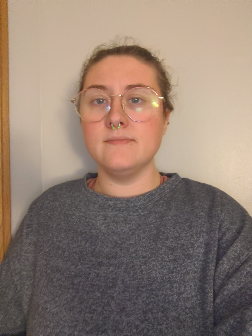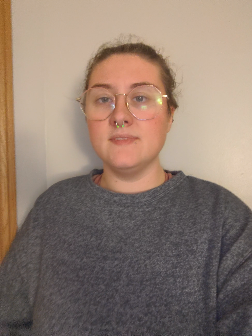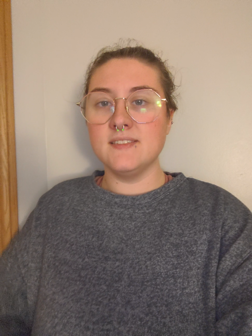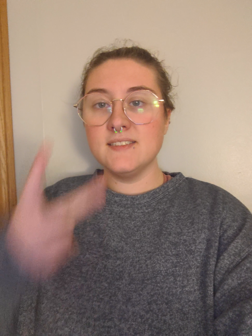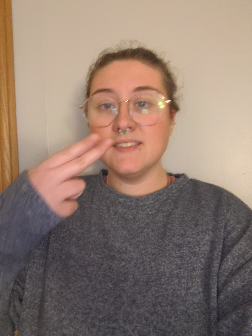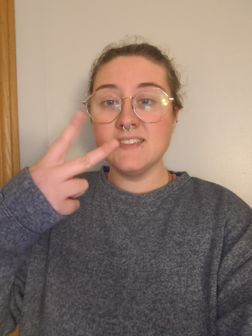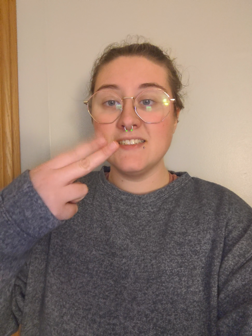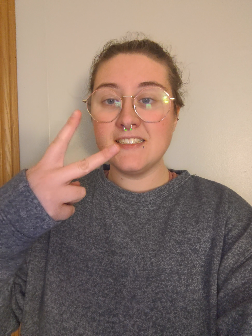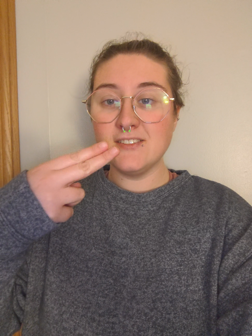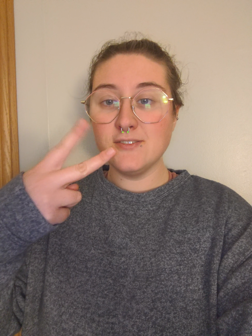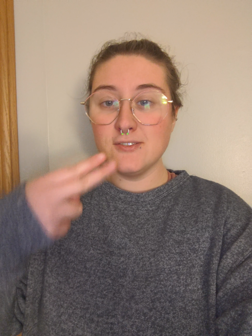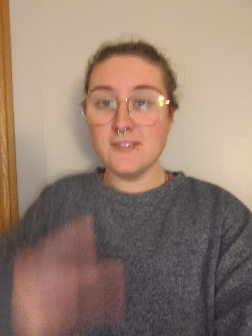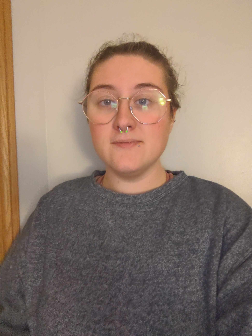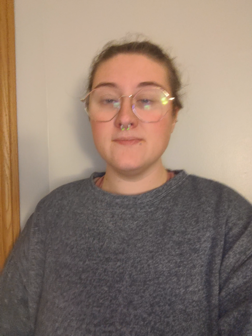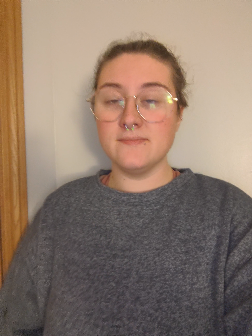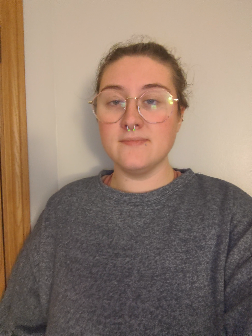scissors